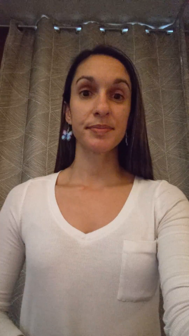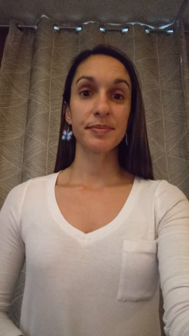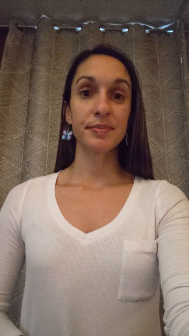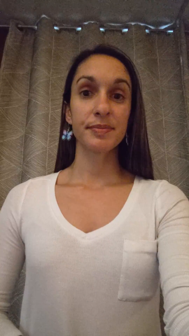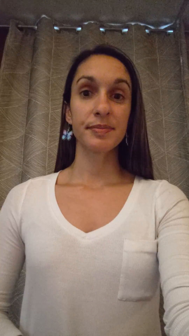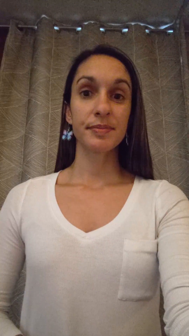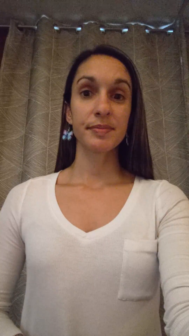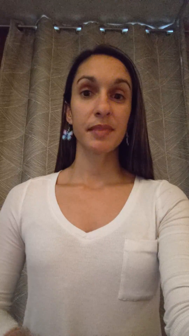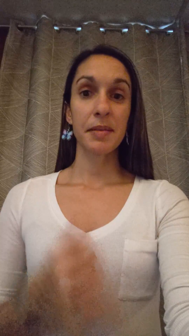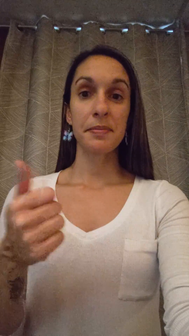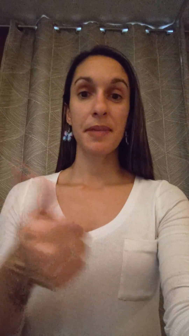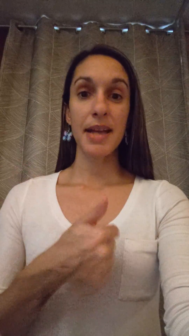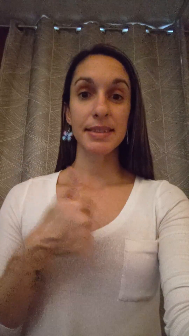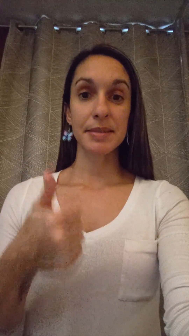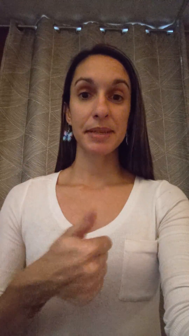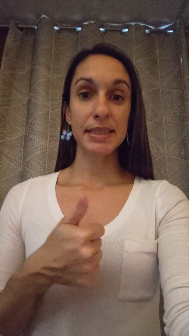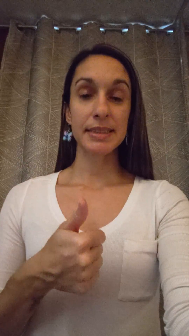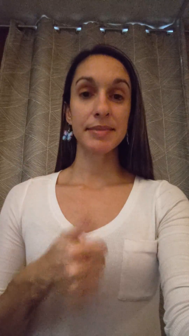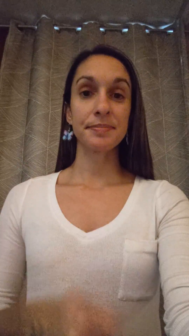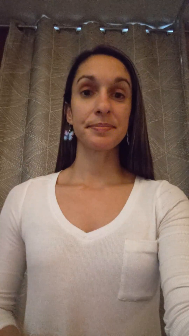basement